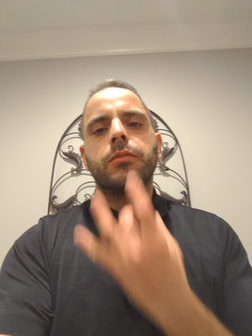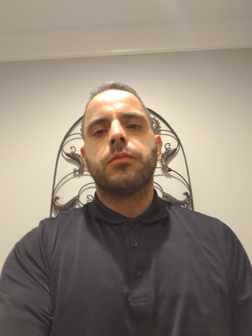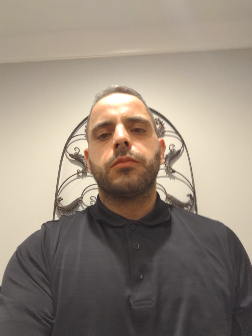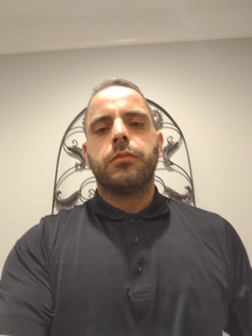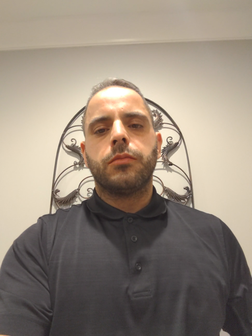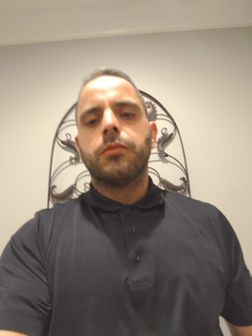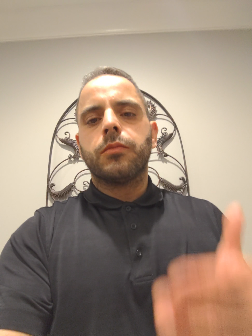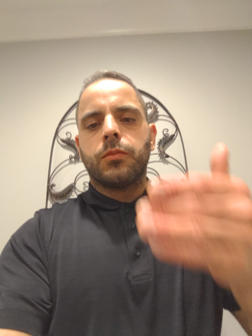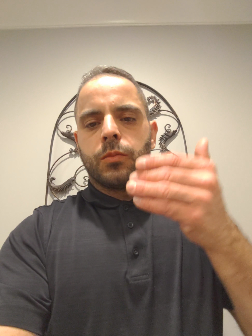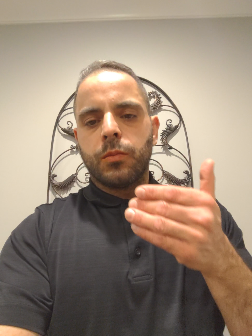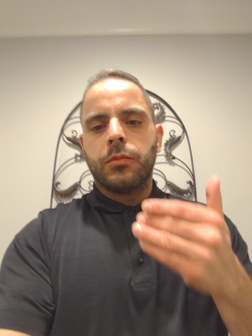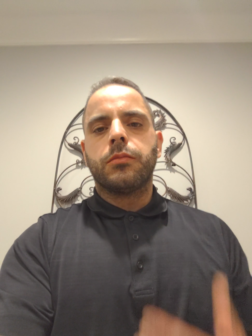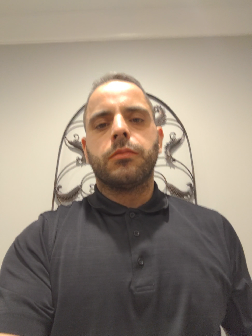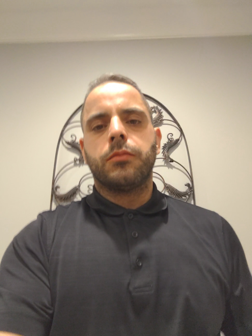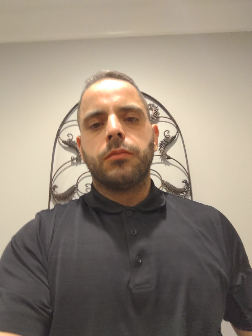before